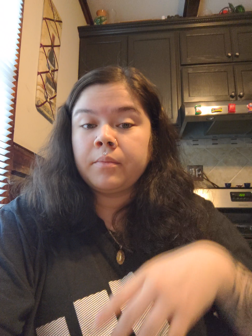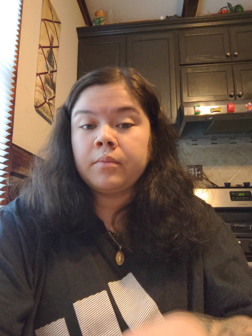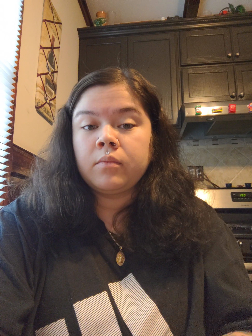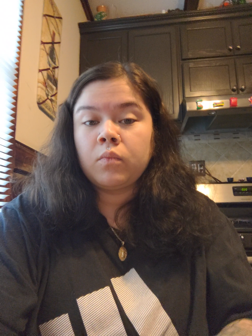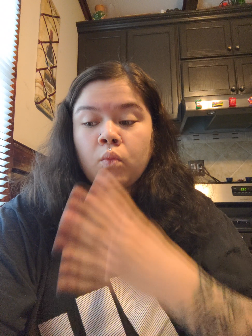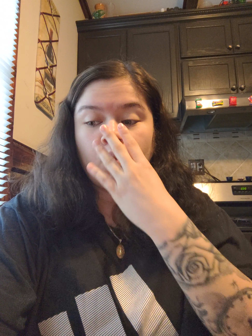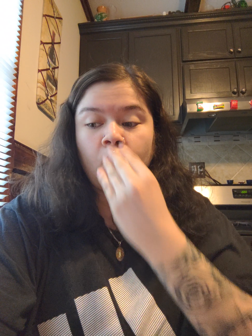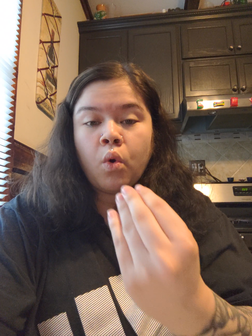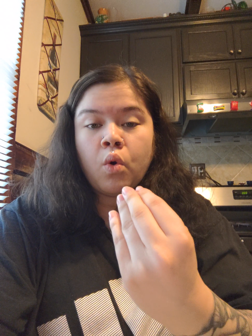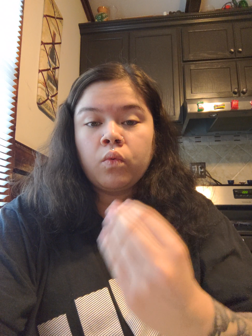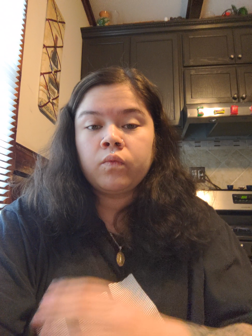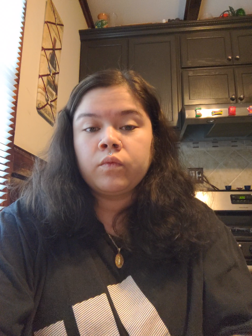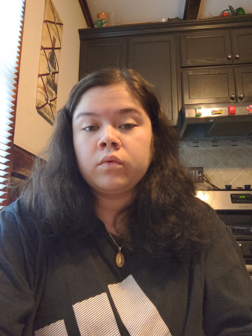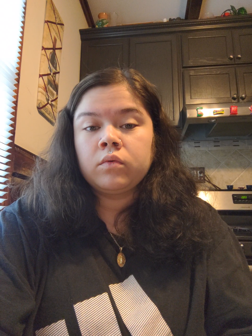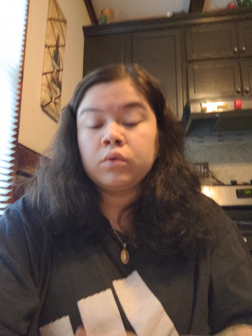wolf